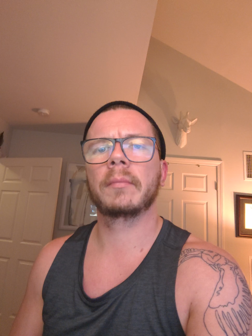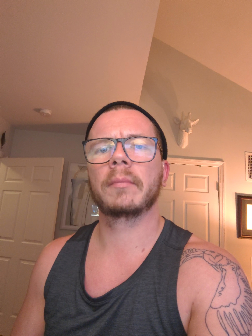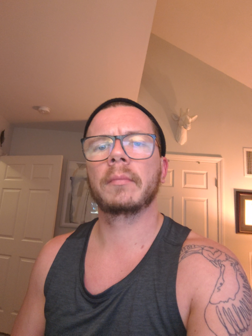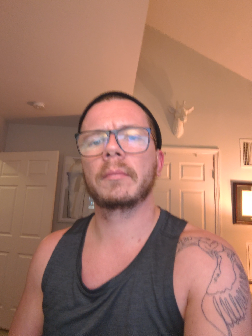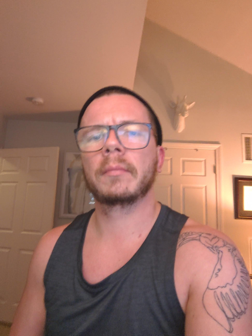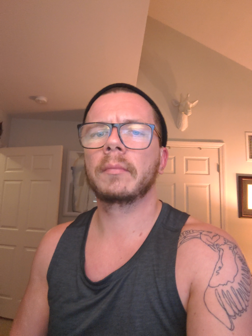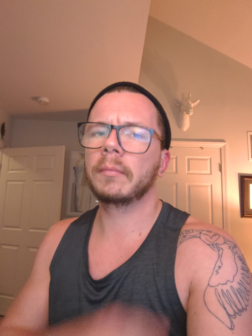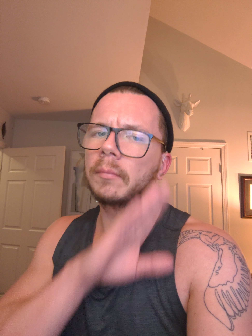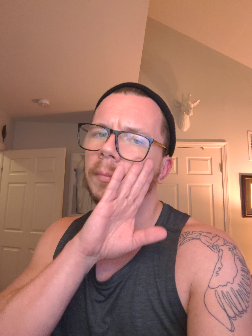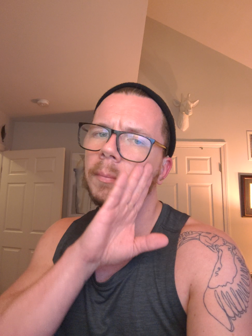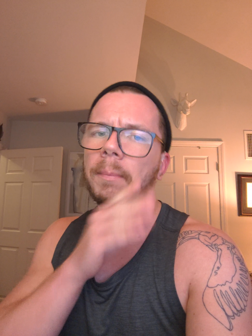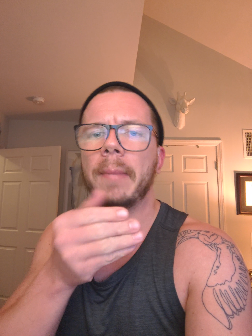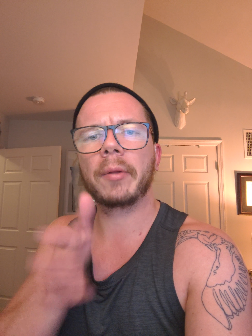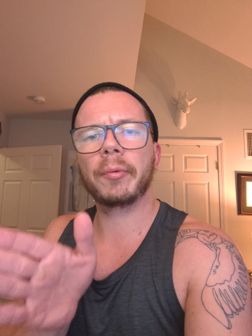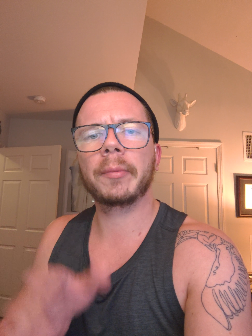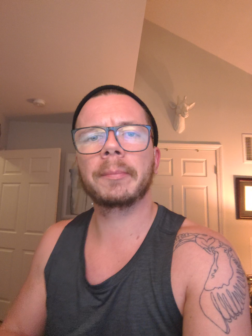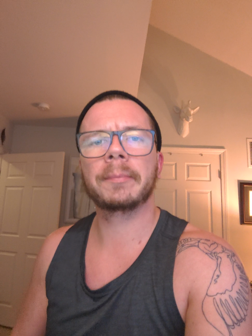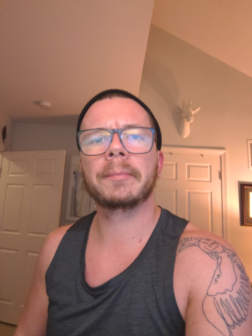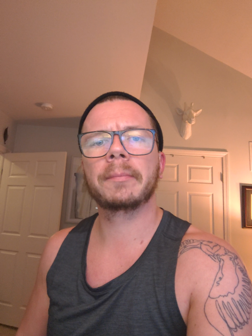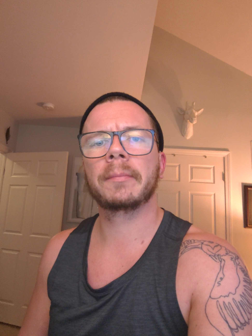bedroom